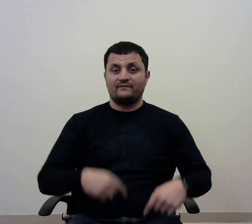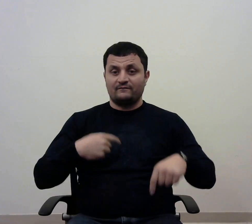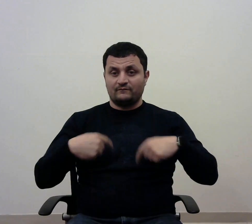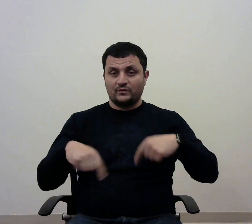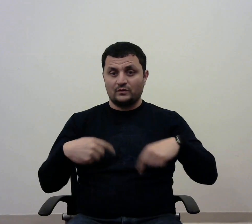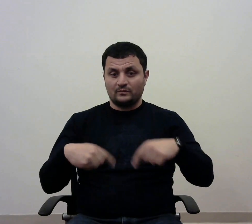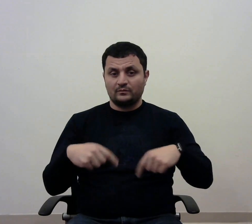futbol